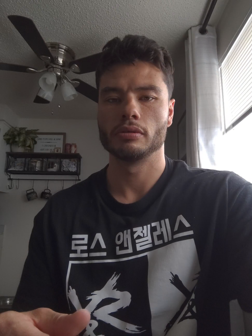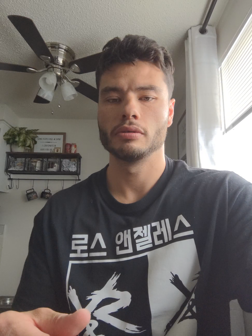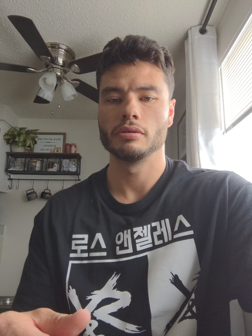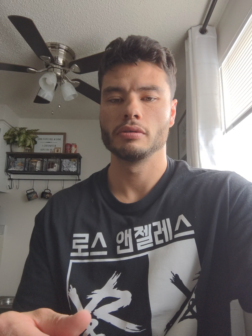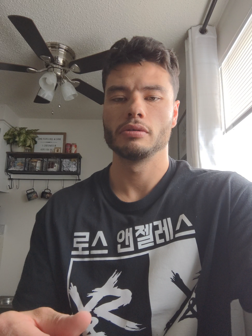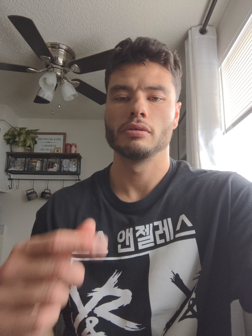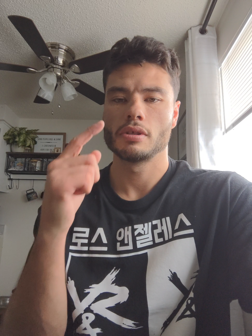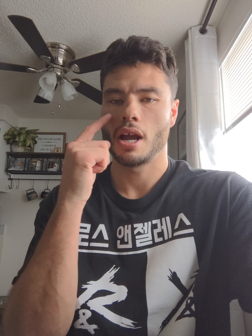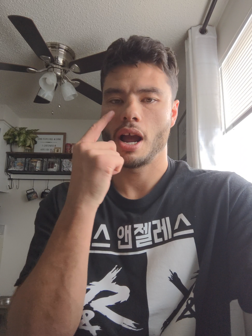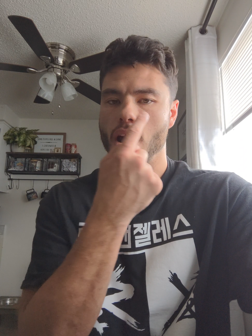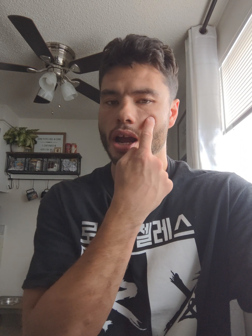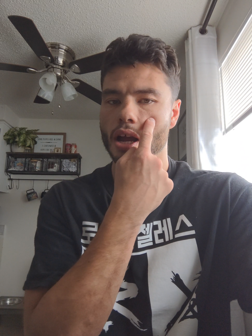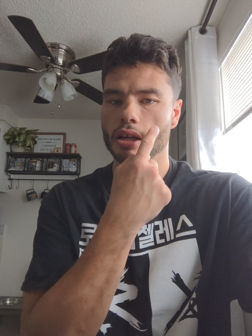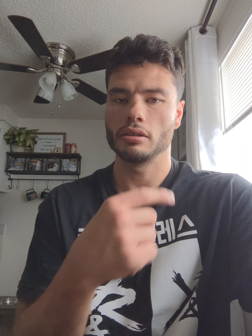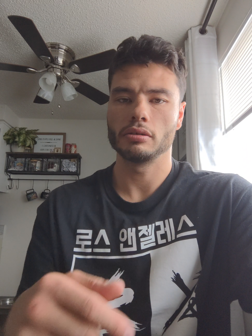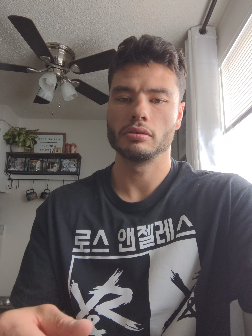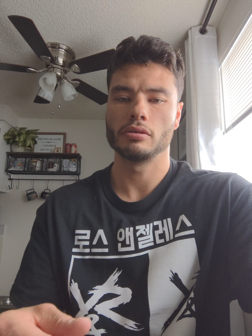eye